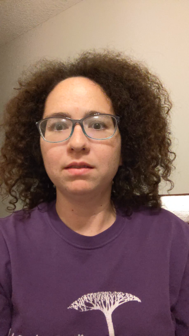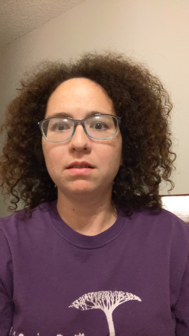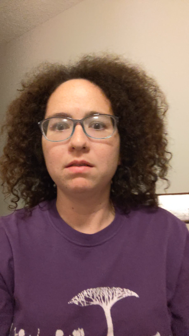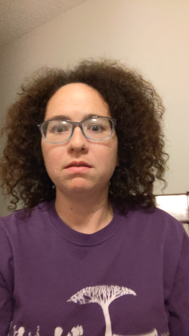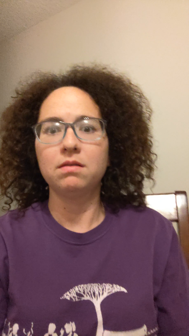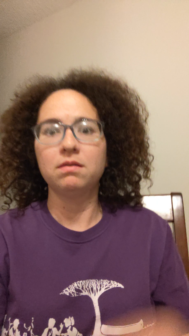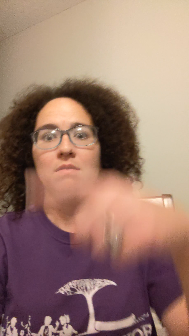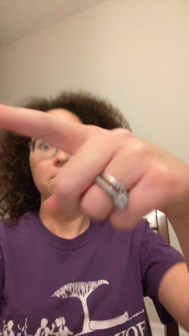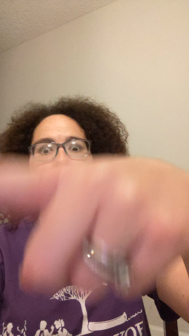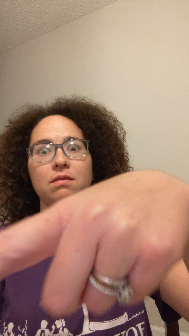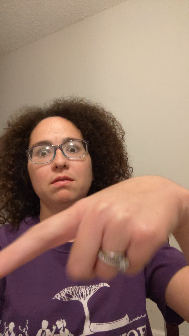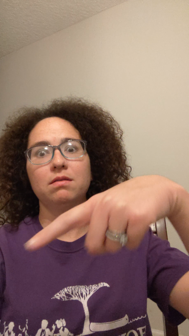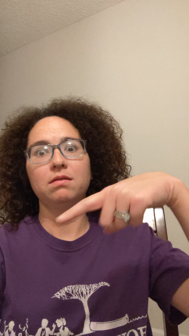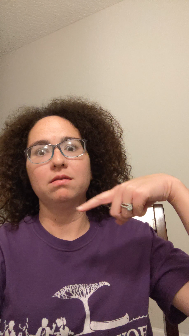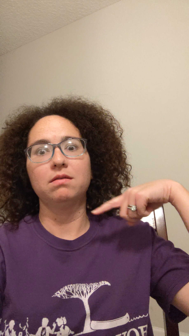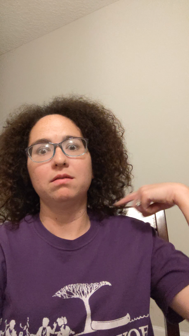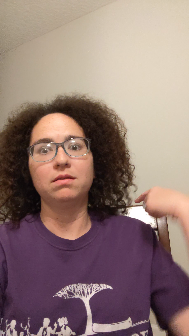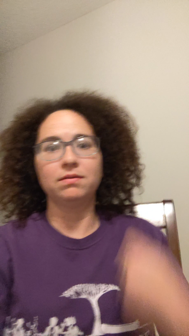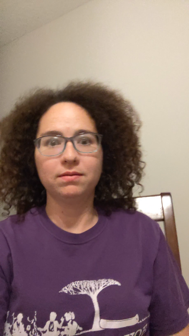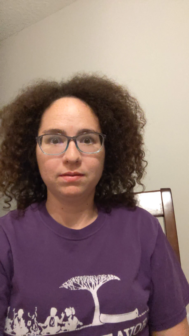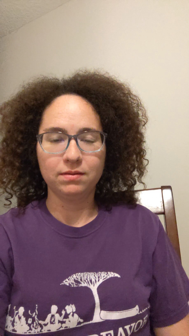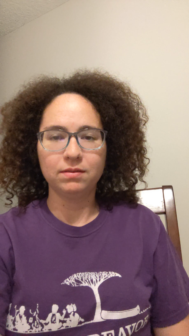long